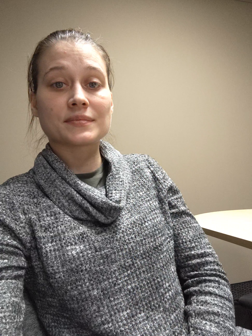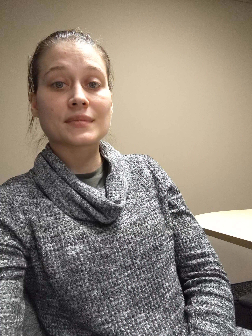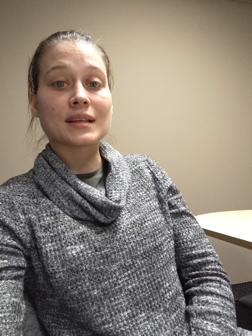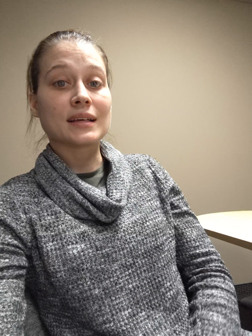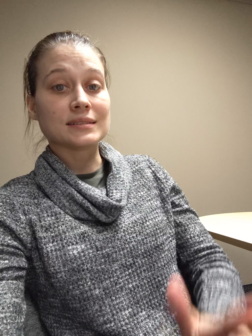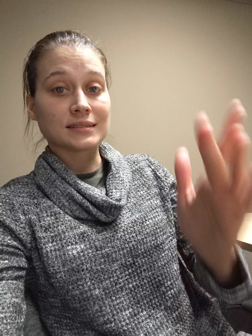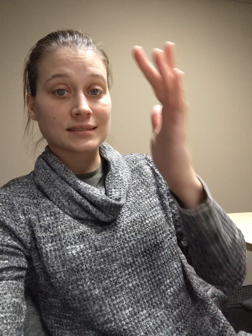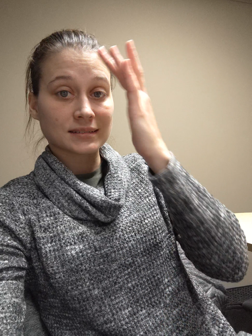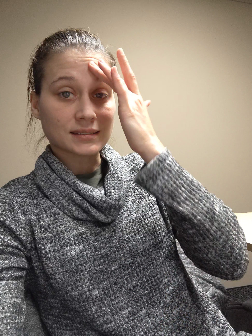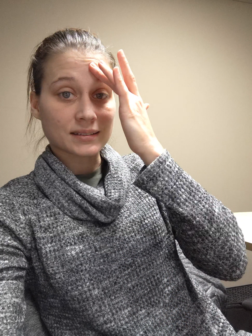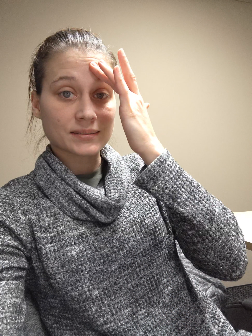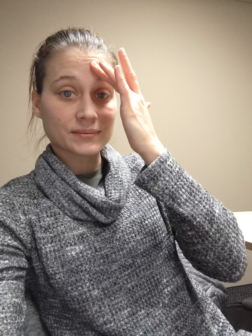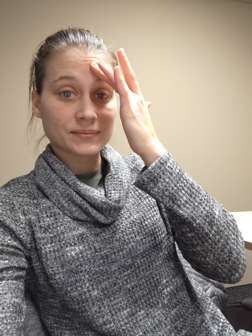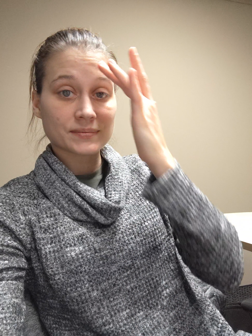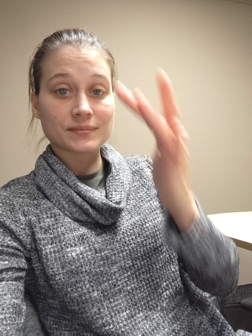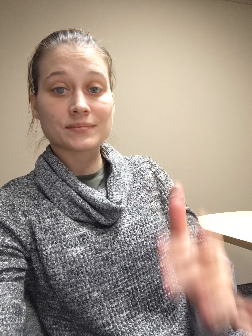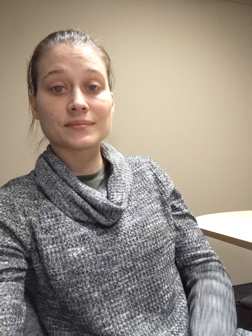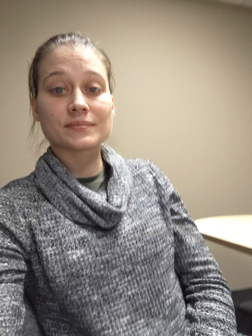sick